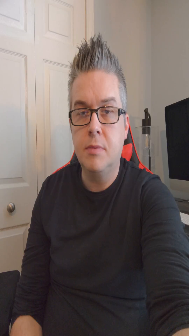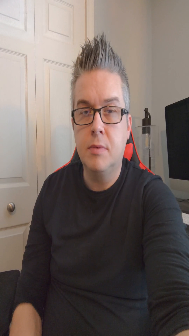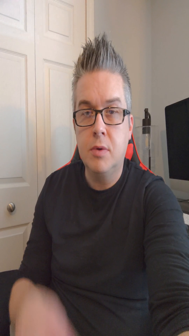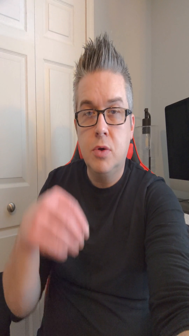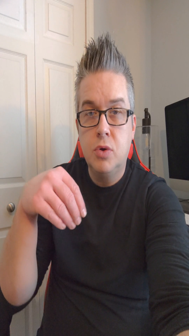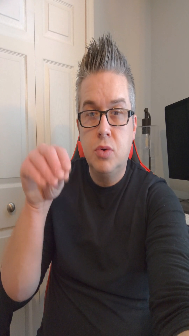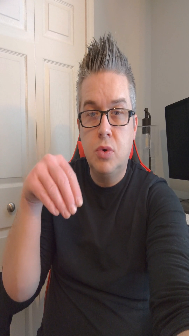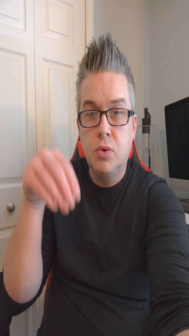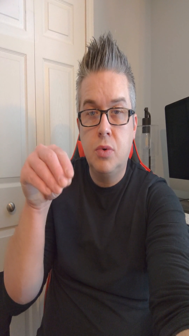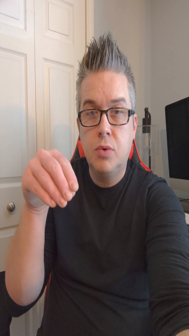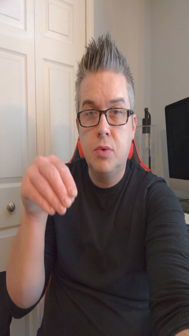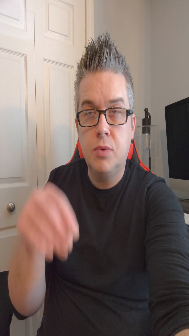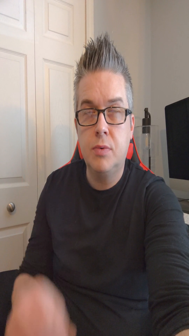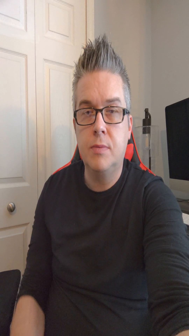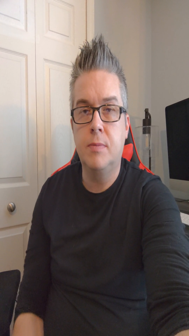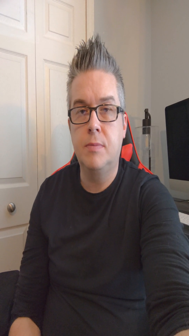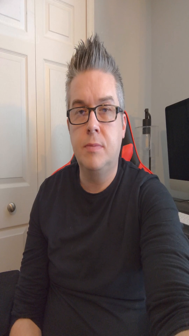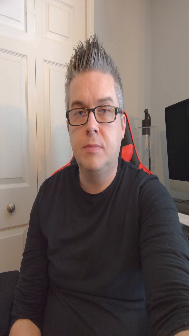store